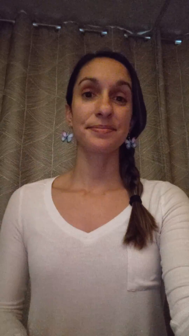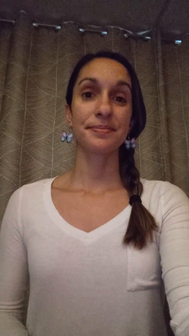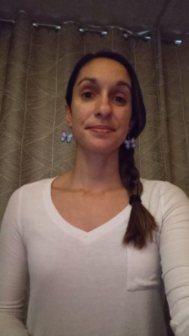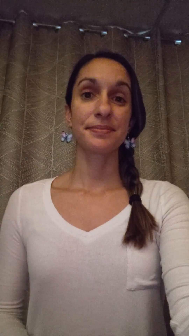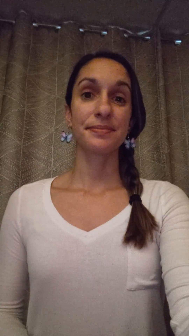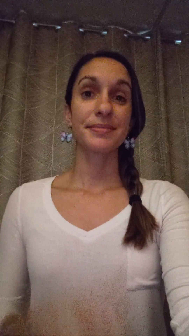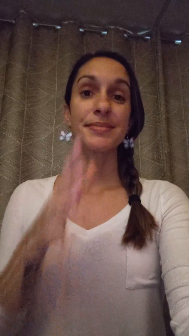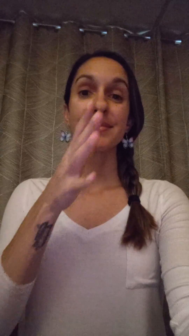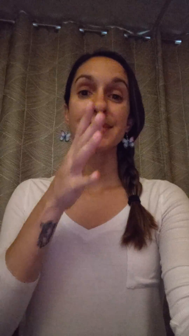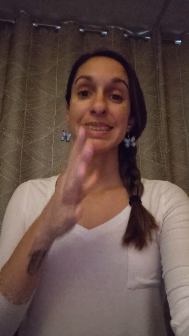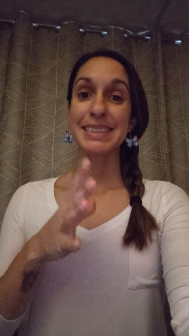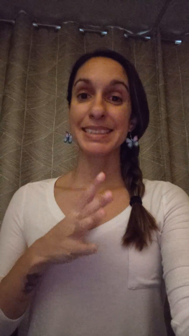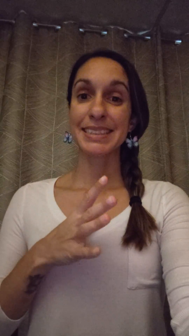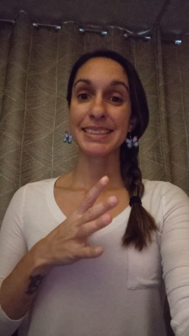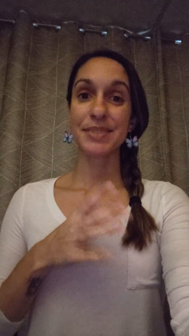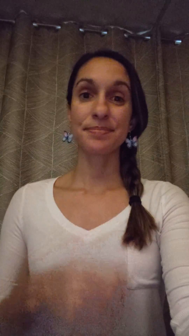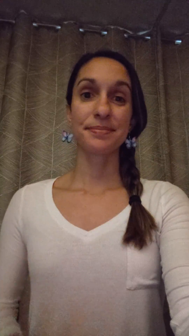lady